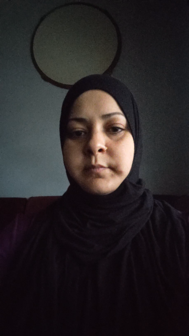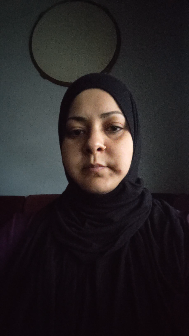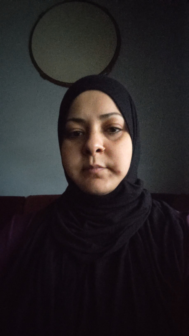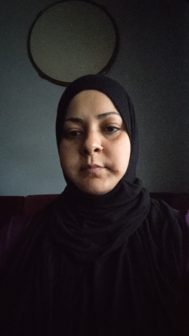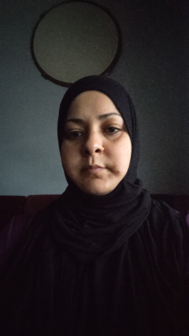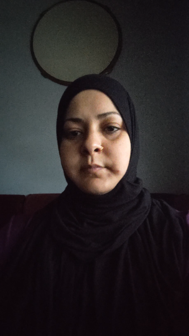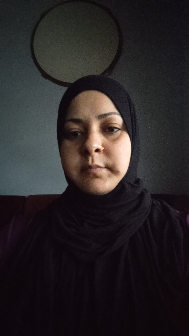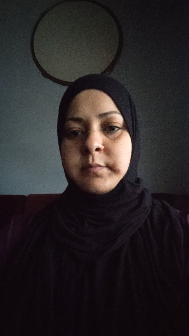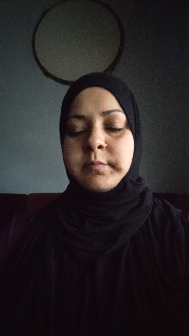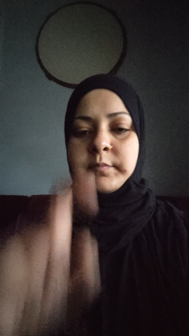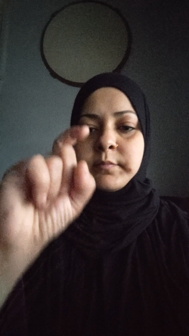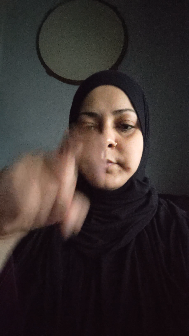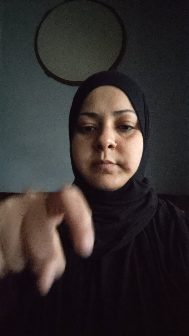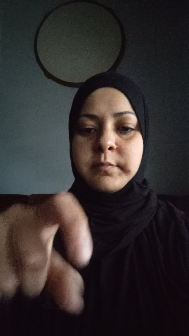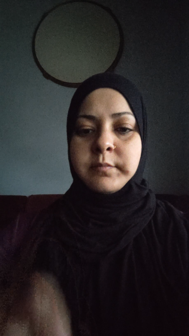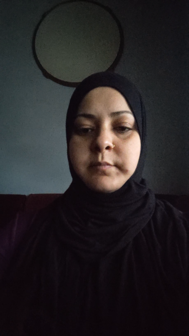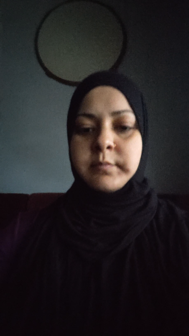must